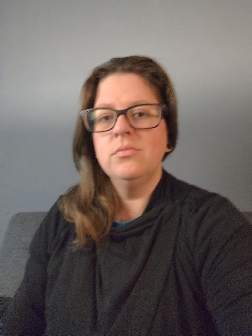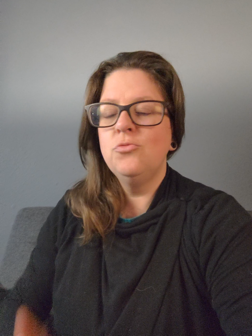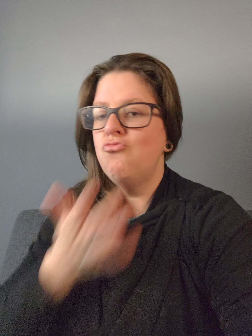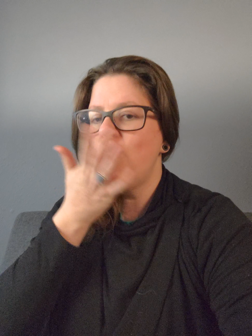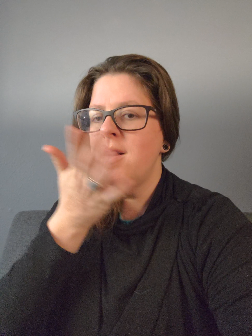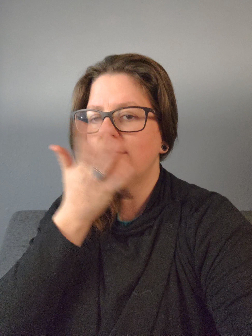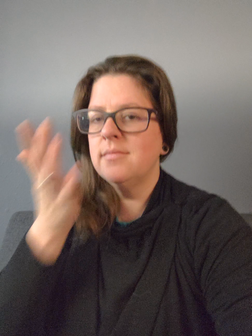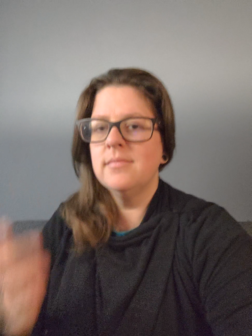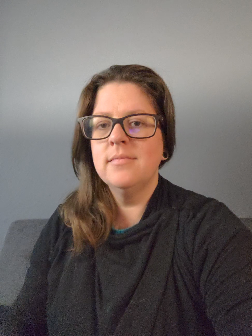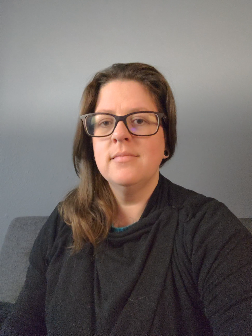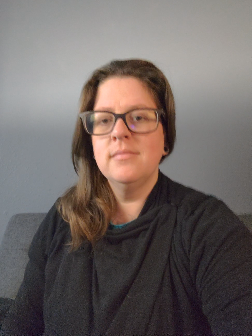grass